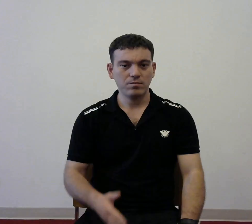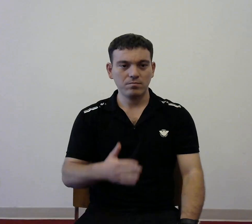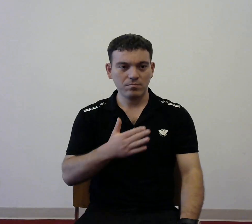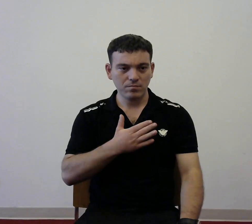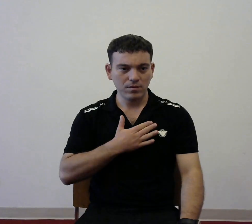mən